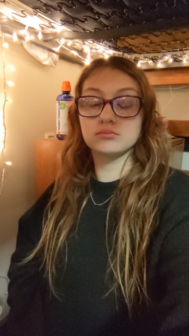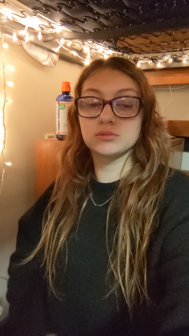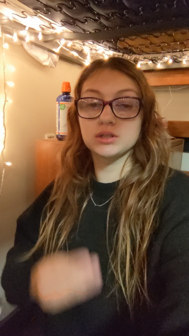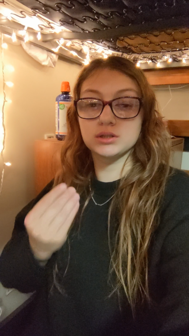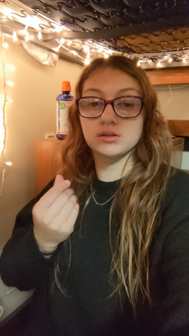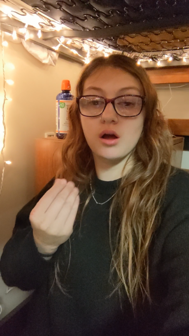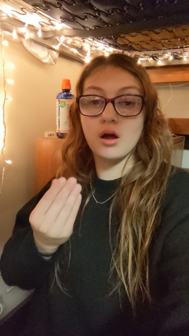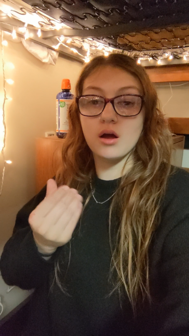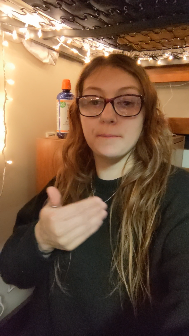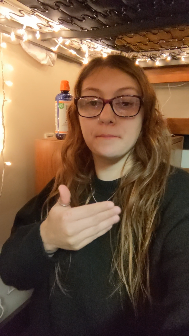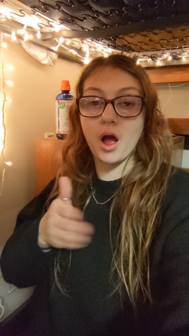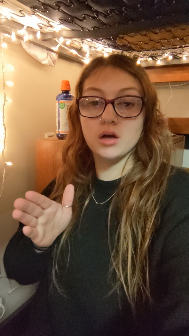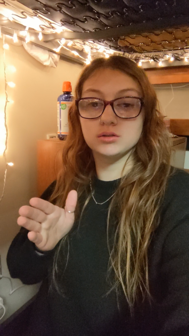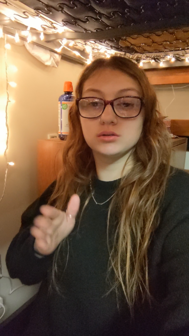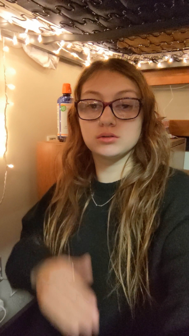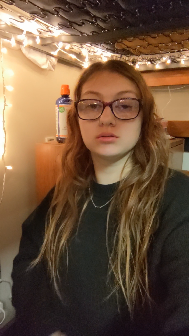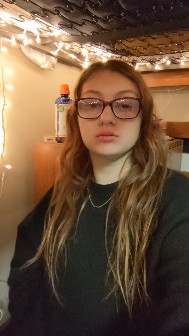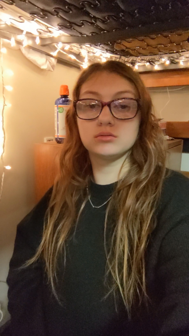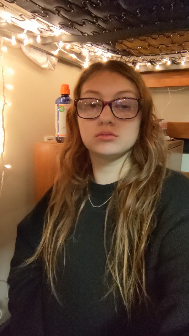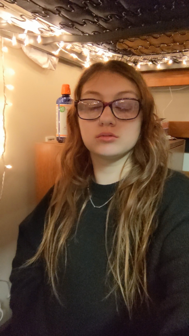sandbox